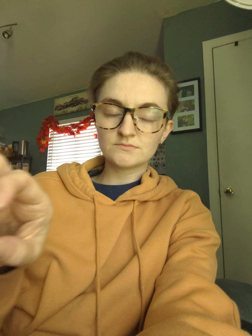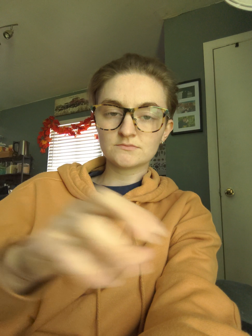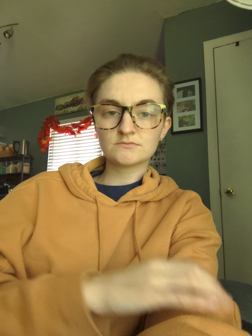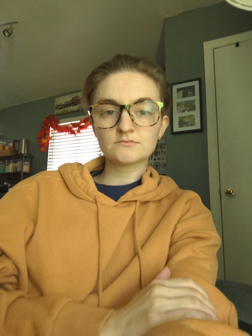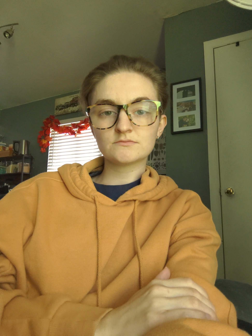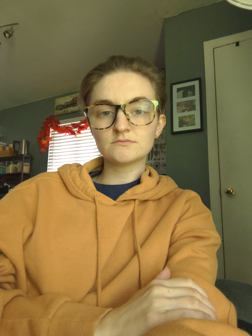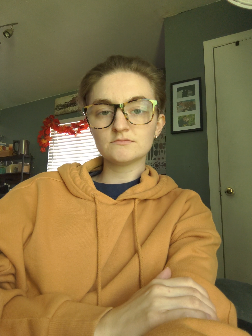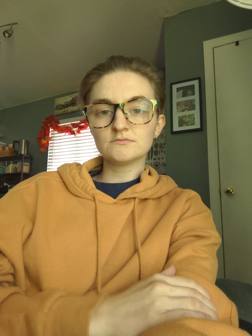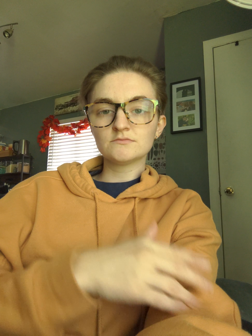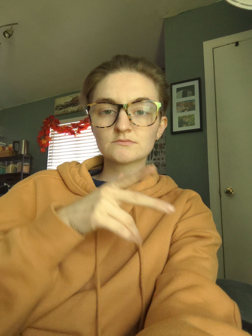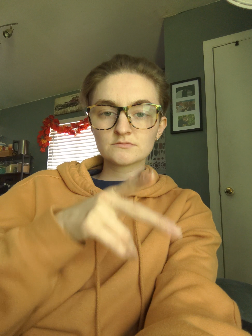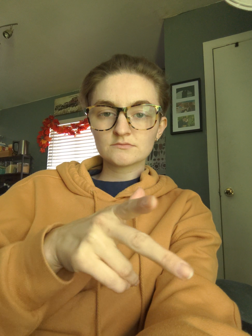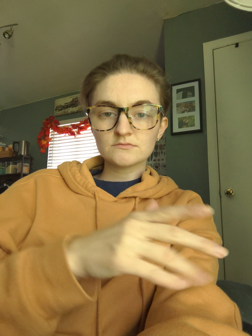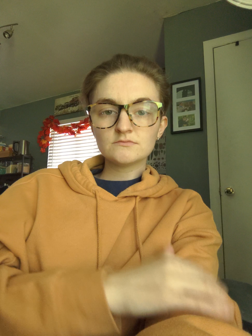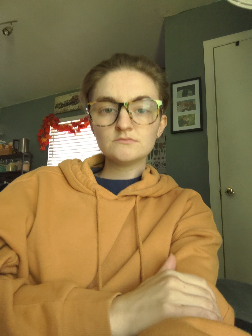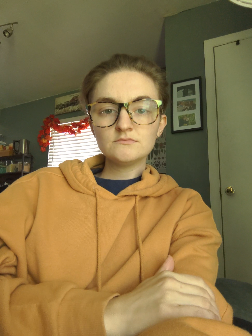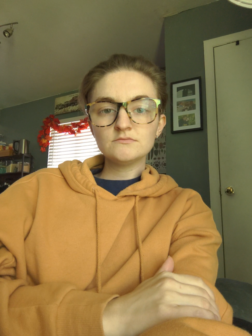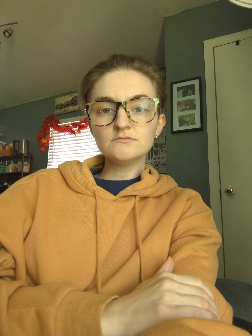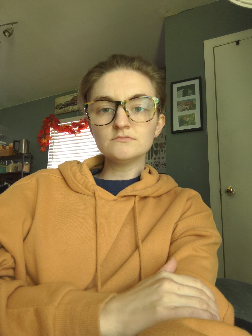garage